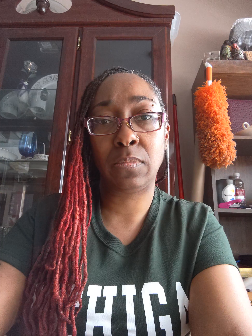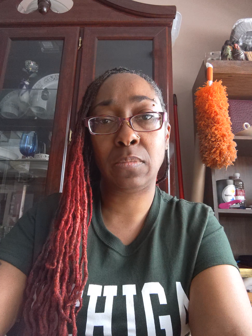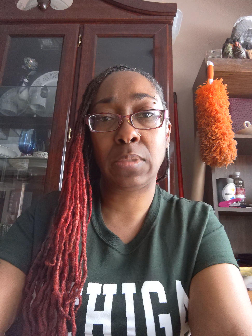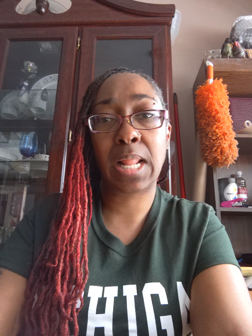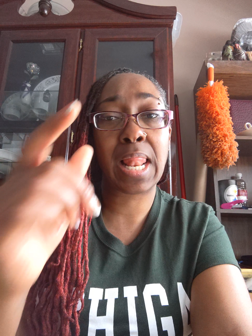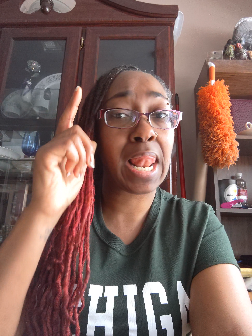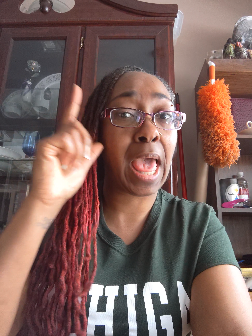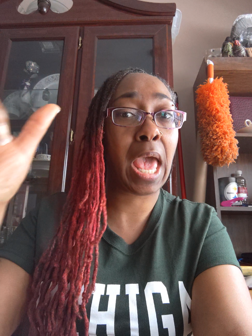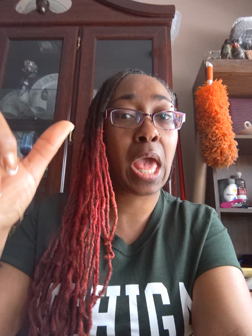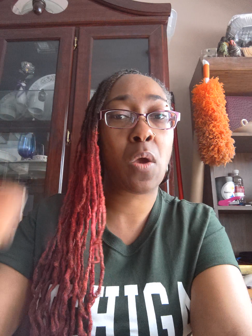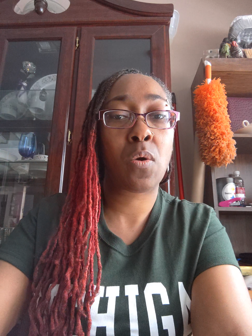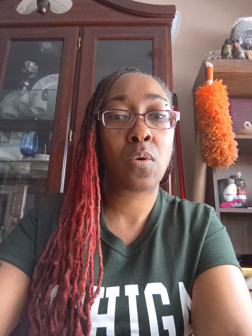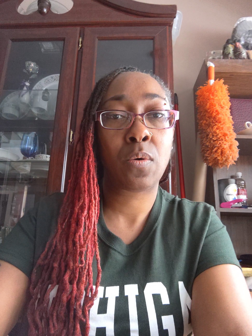loud